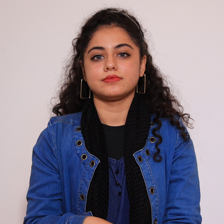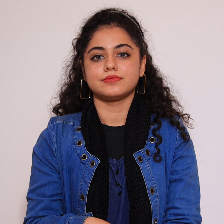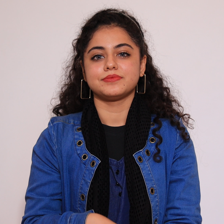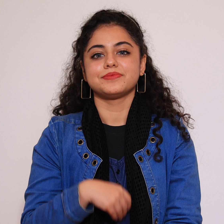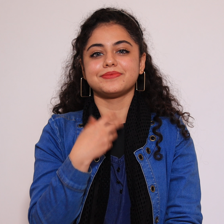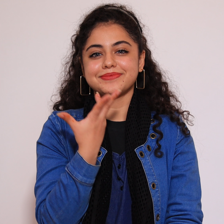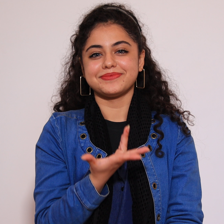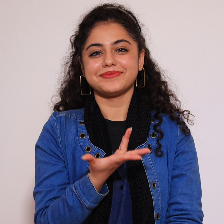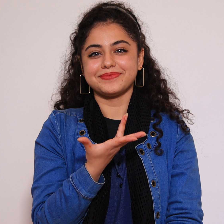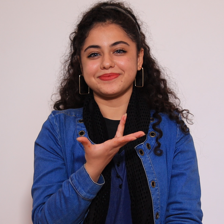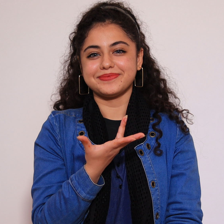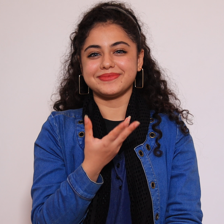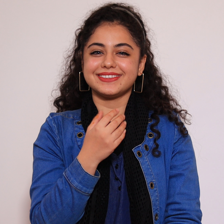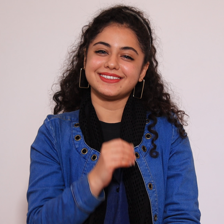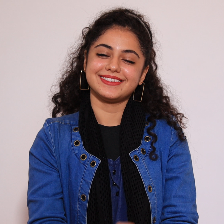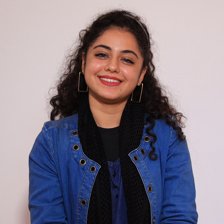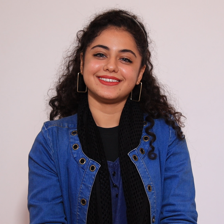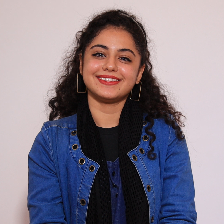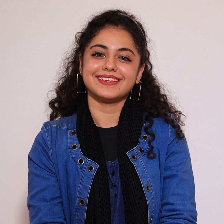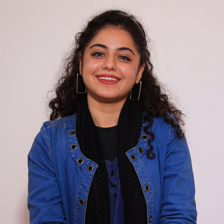glad